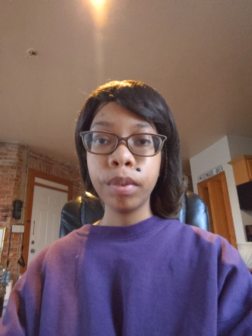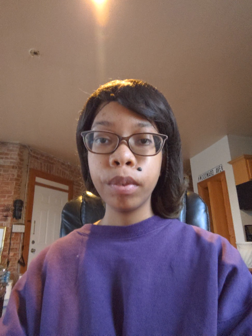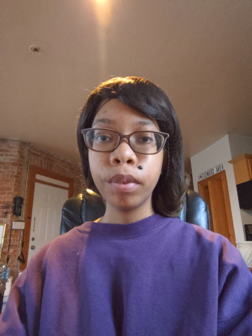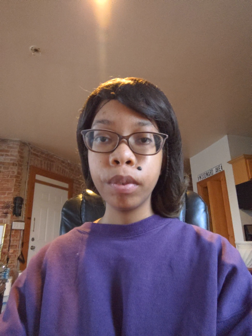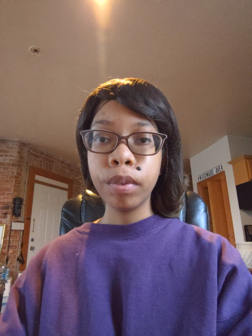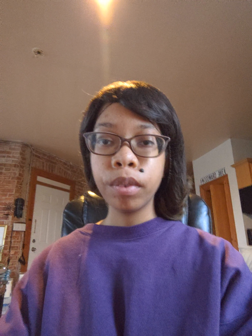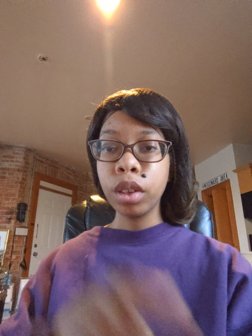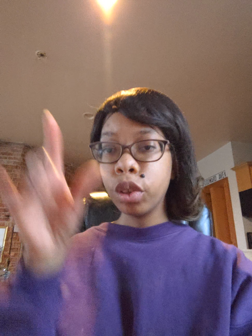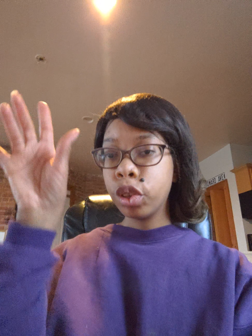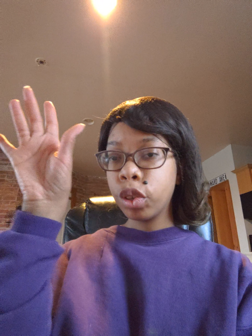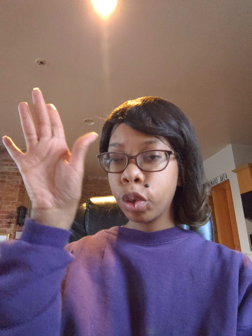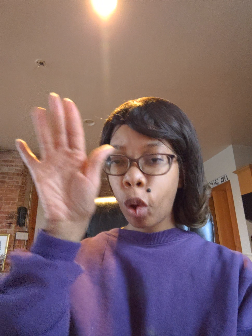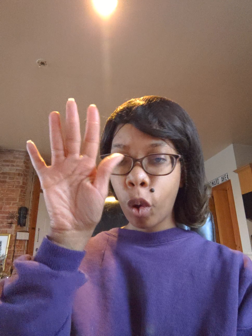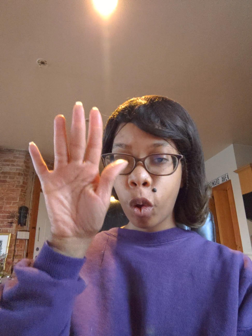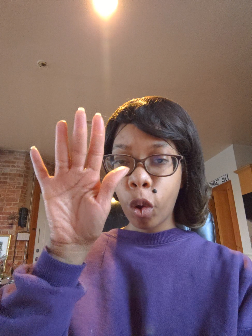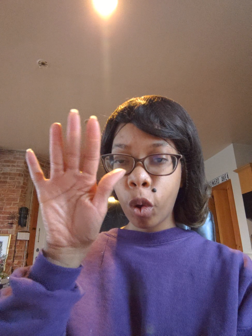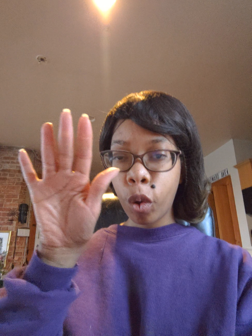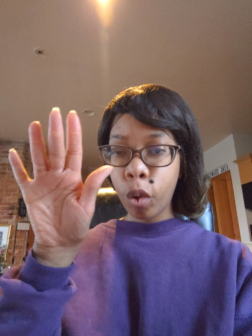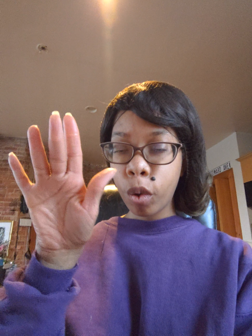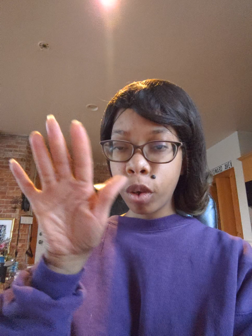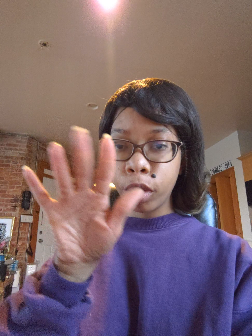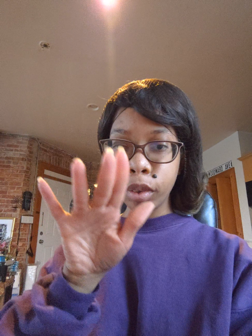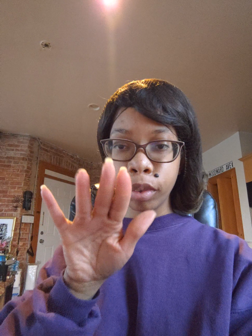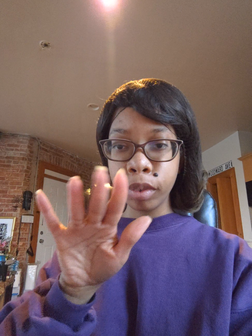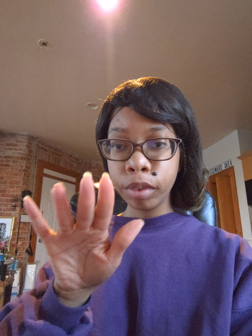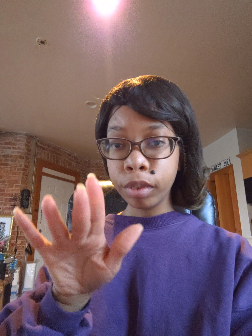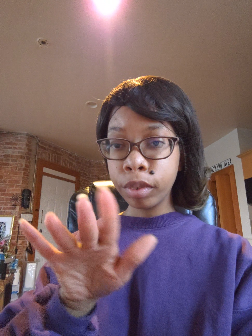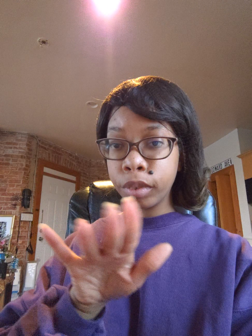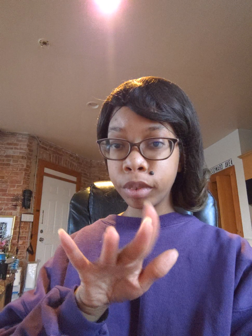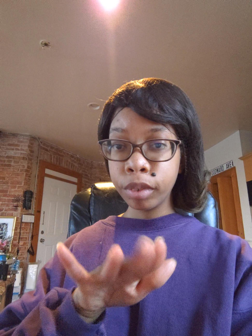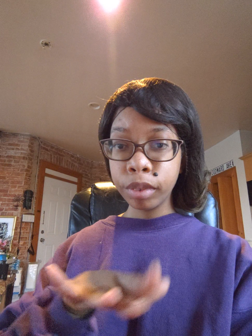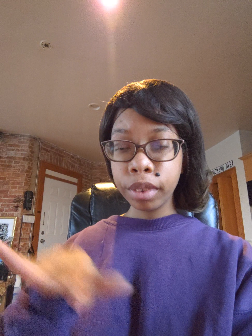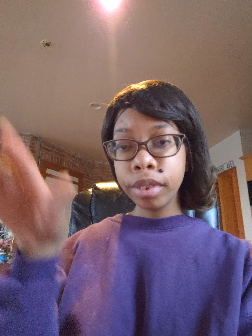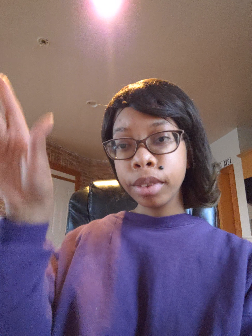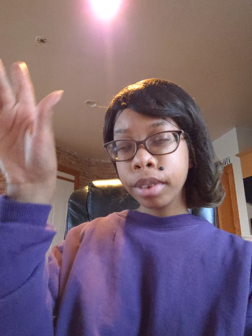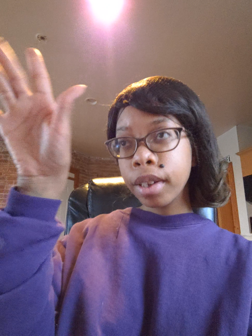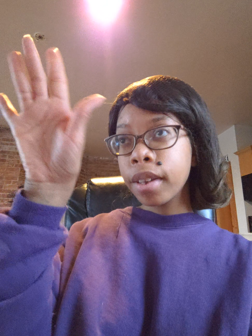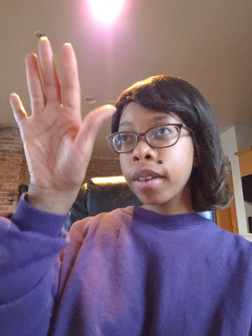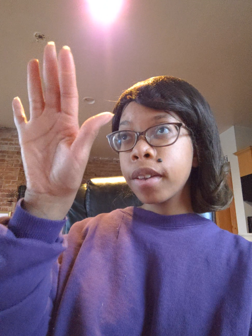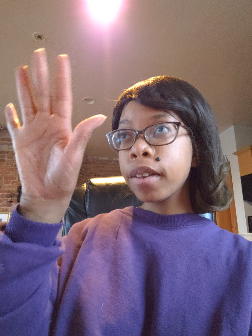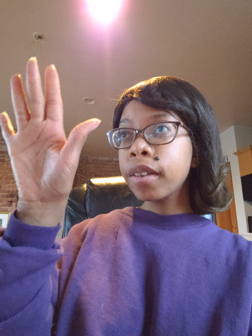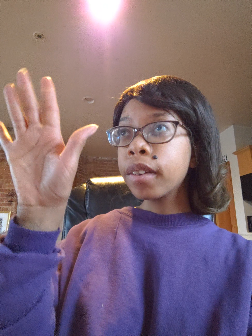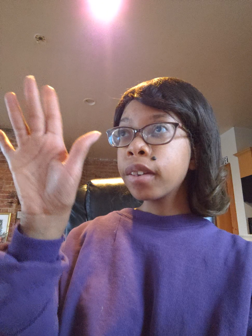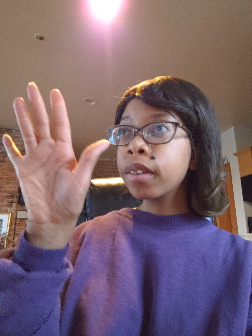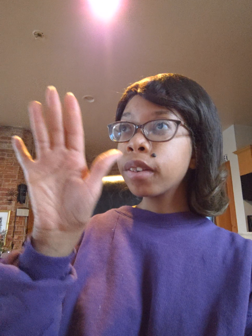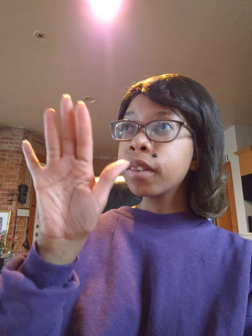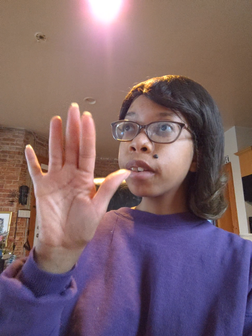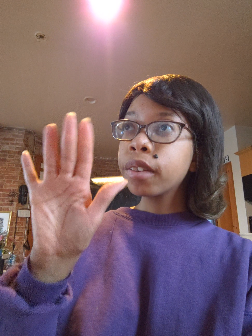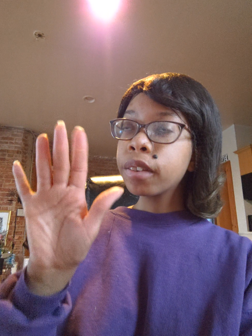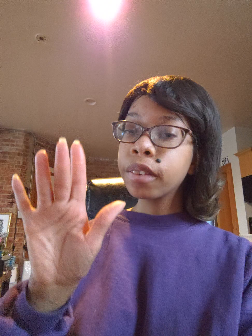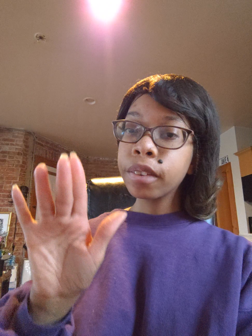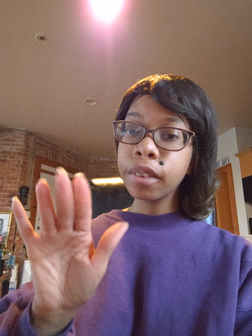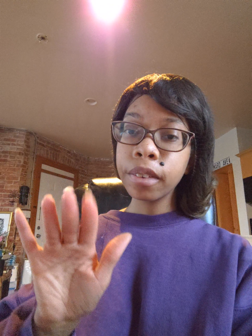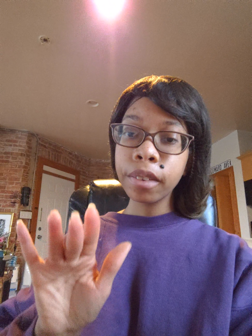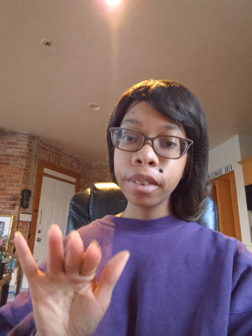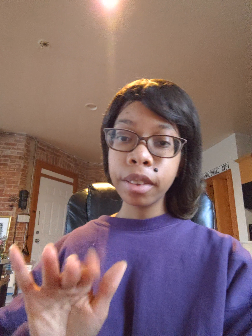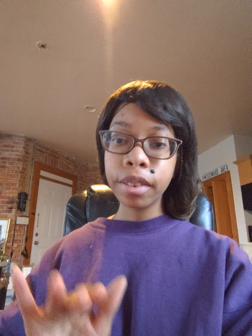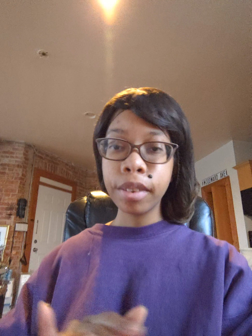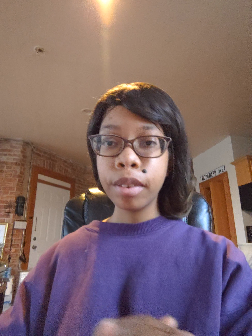snow